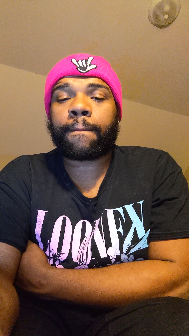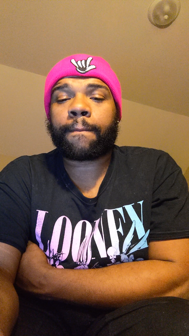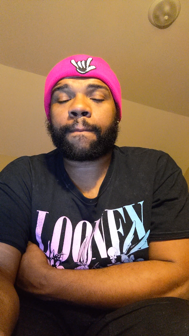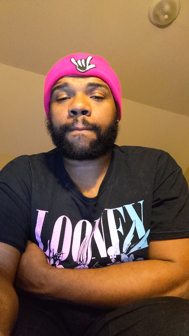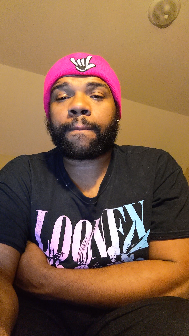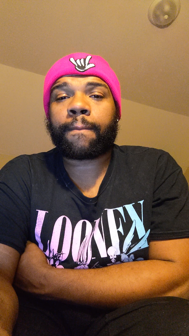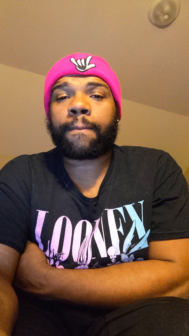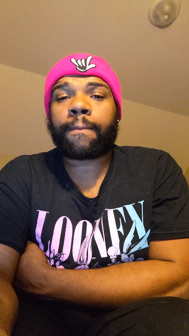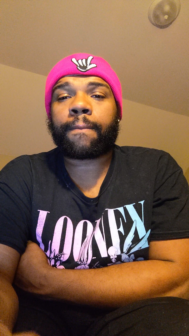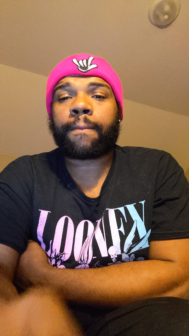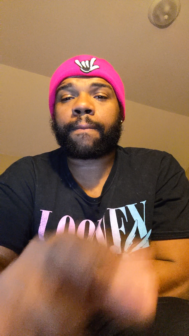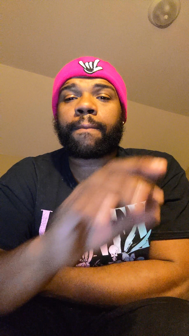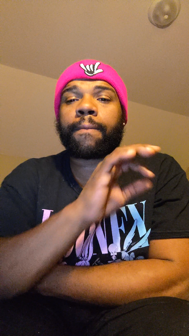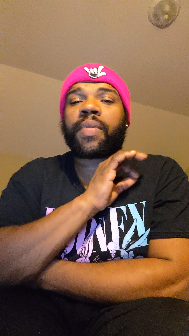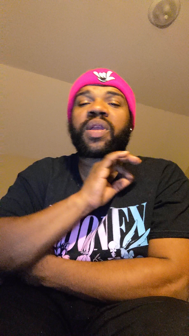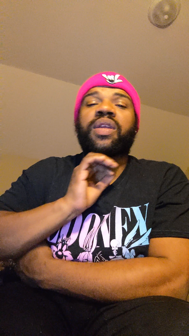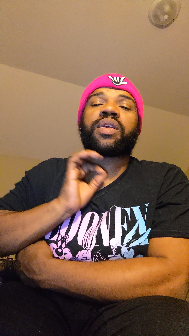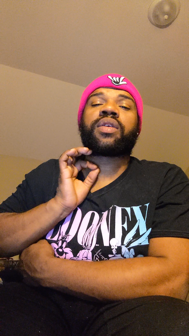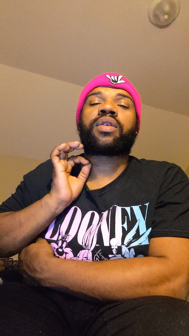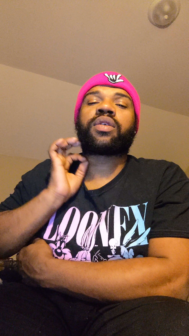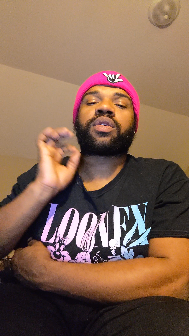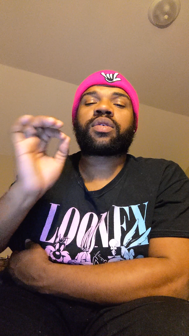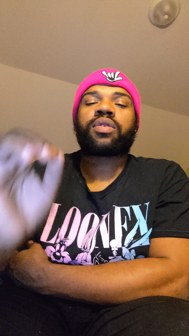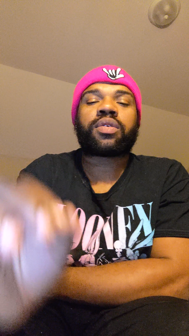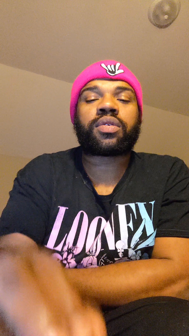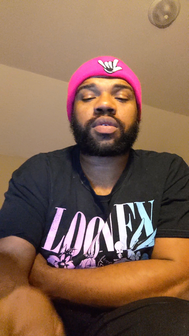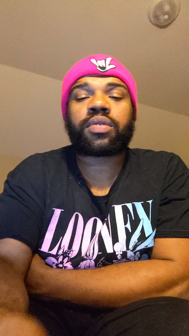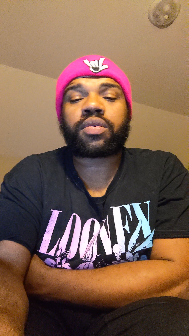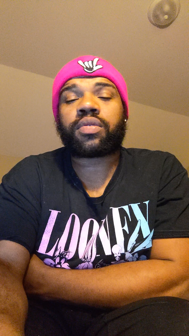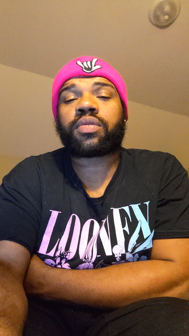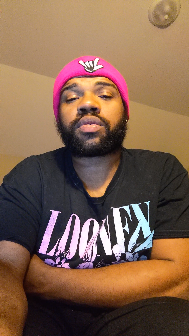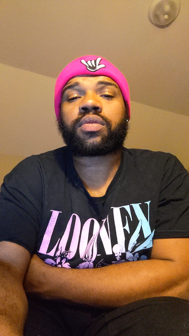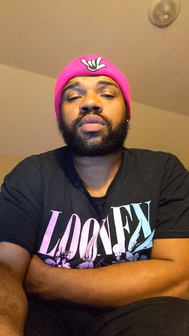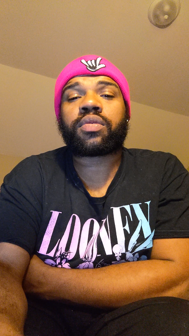beads